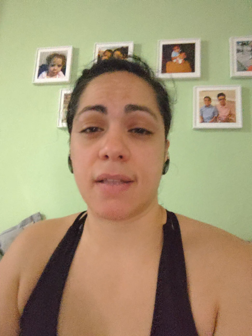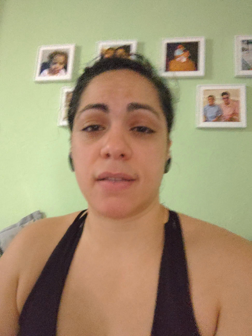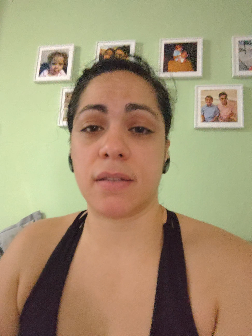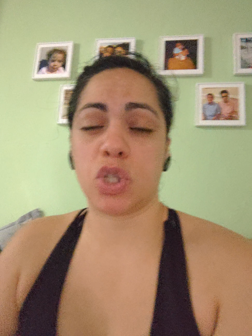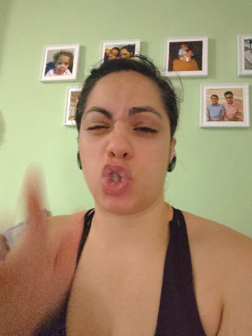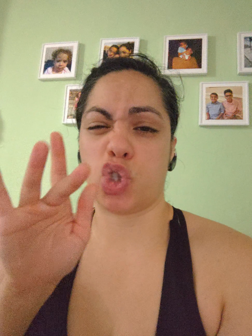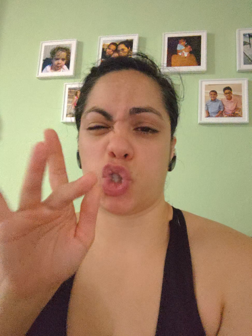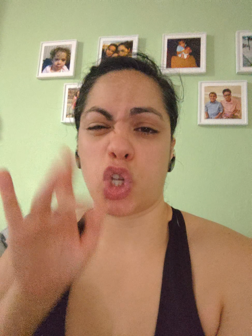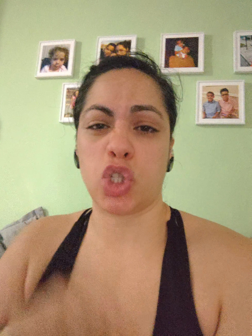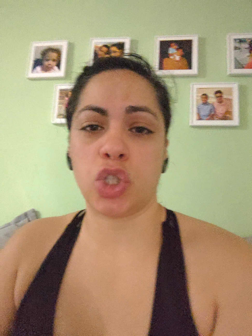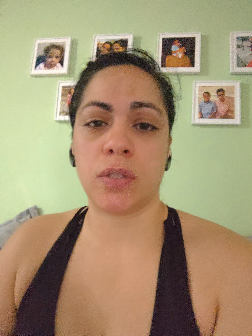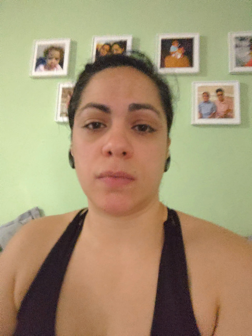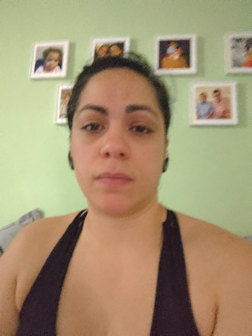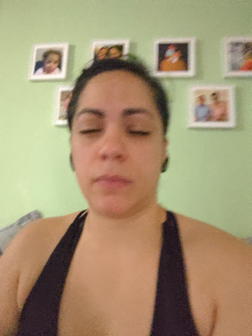touch